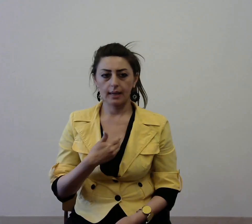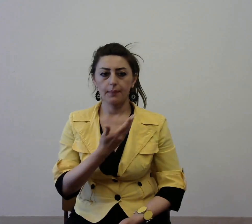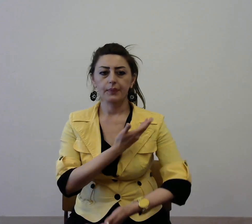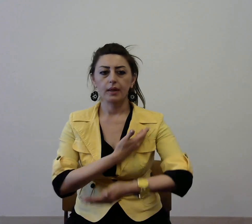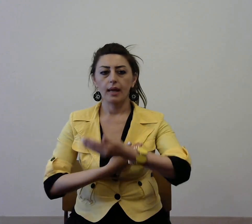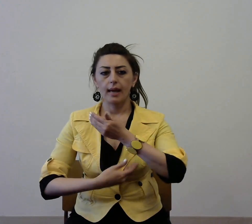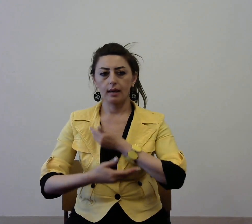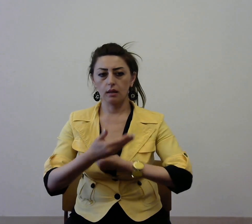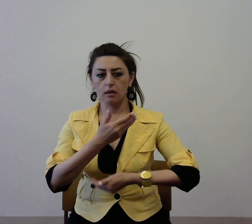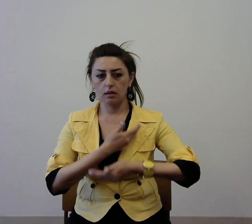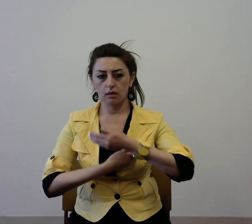əlil